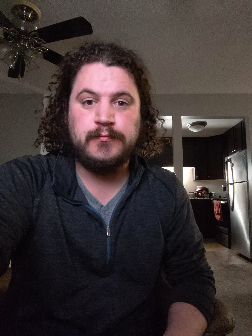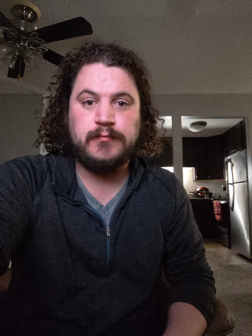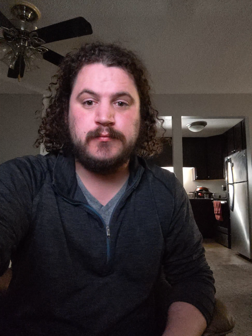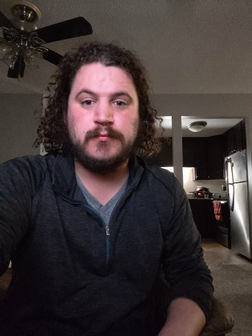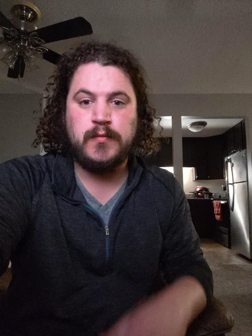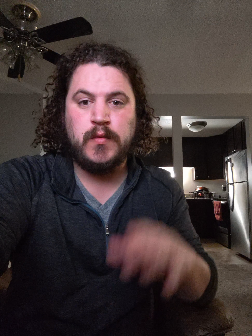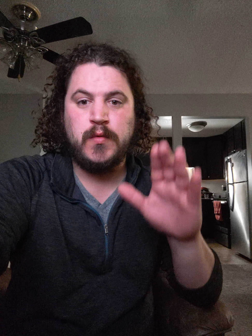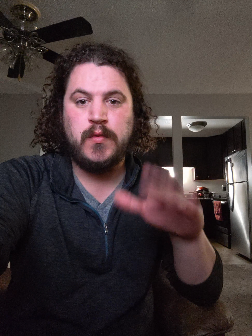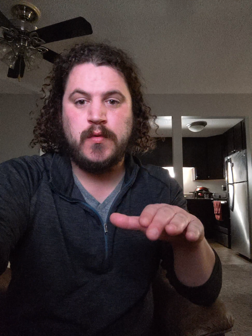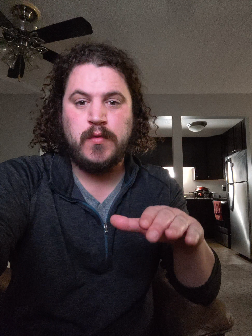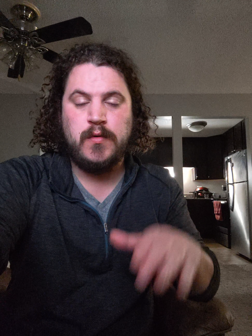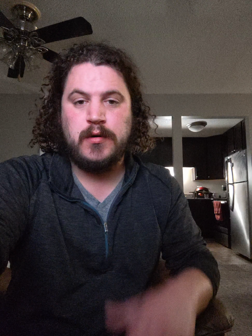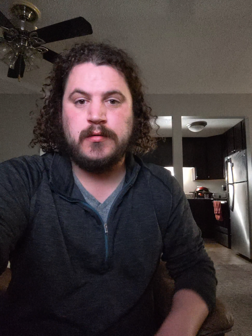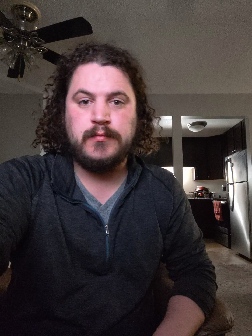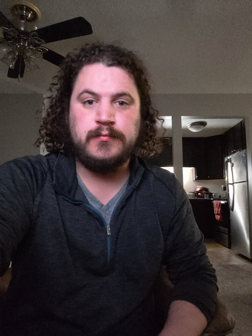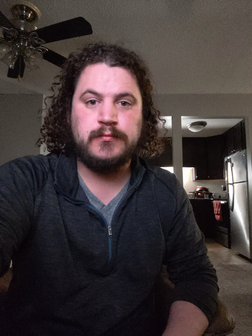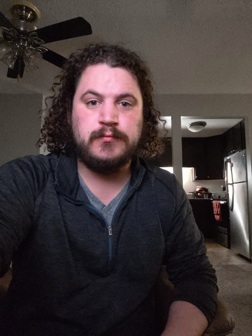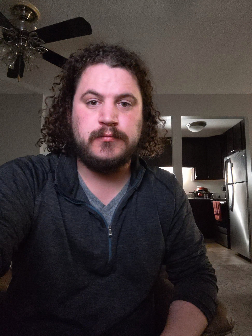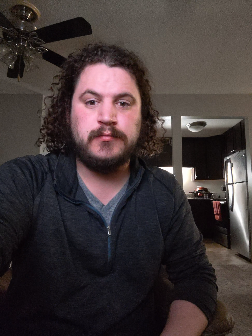on